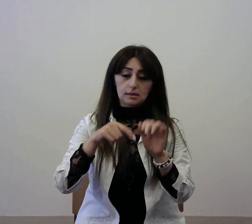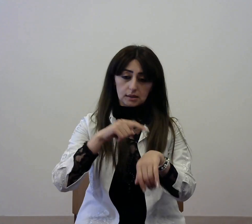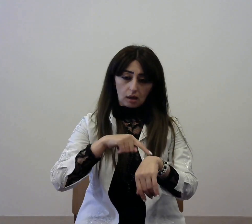saat